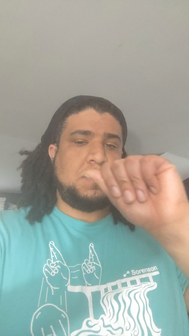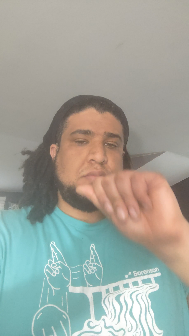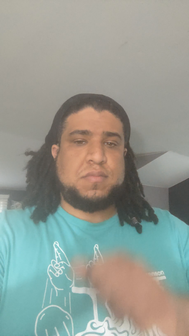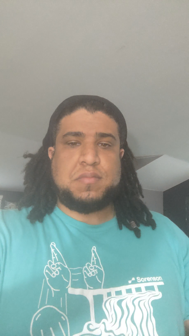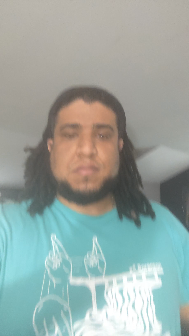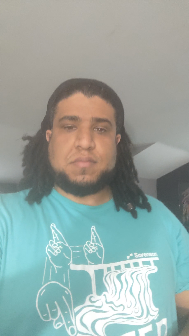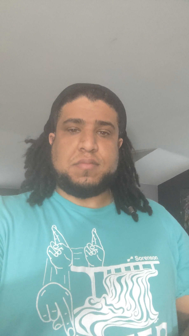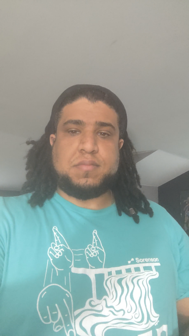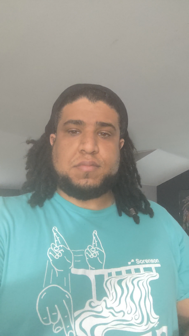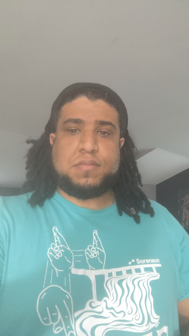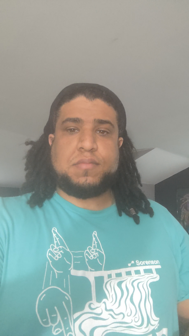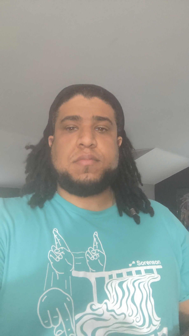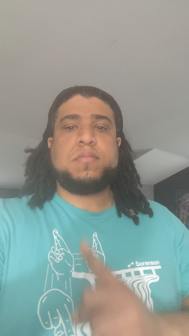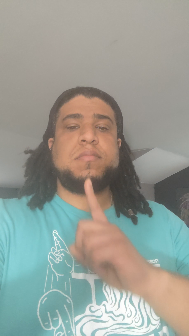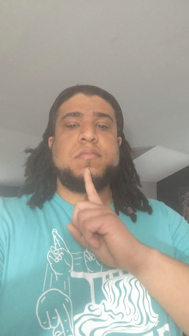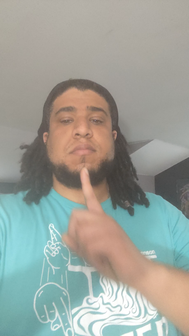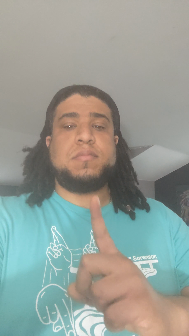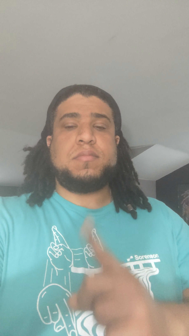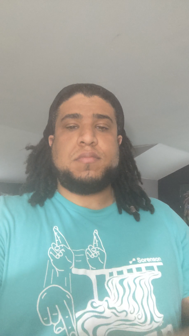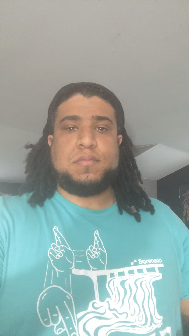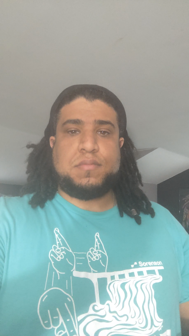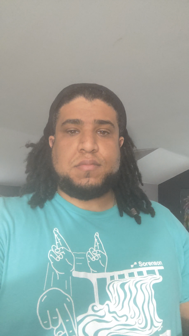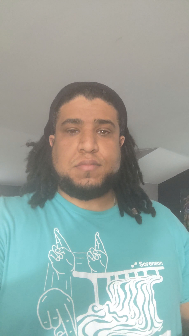is